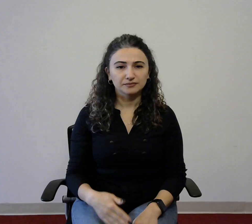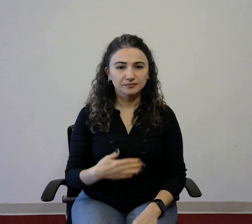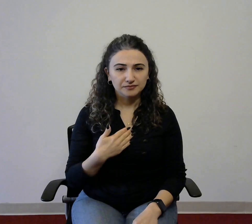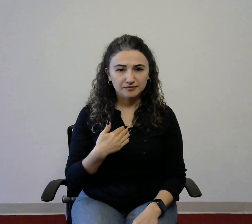mən